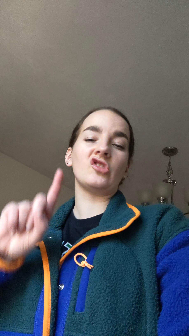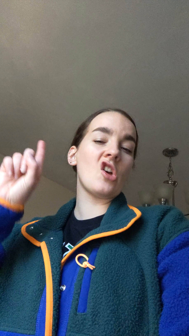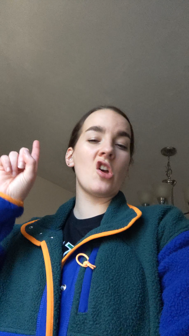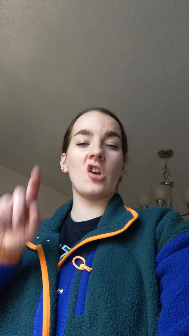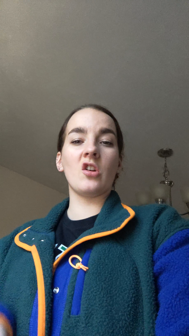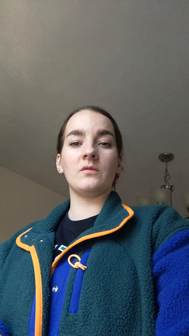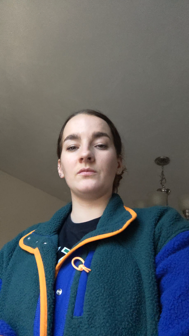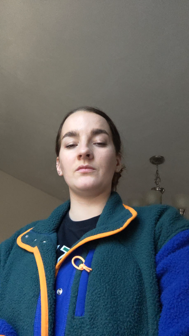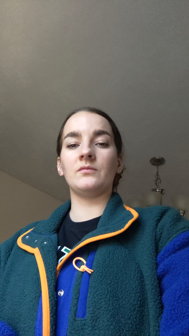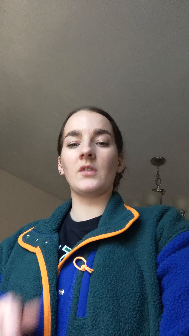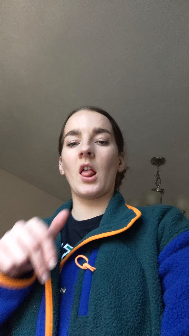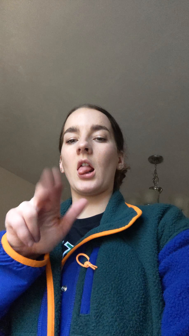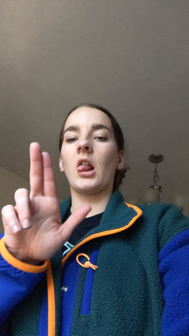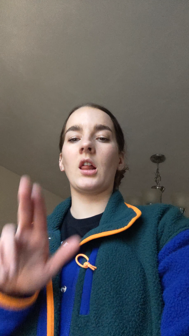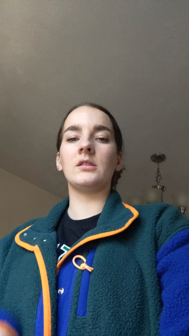lick